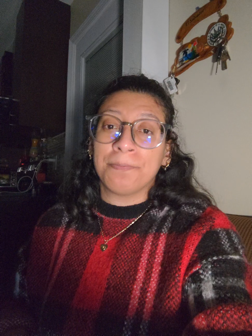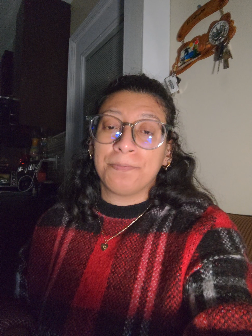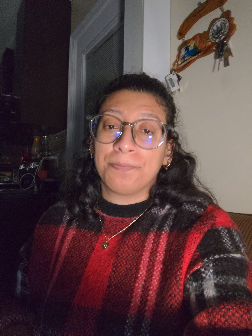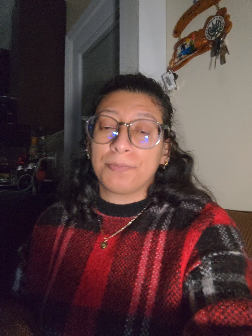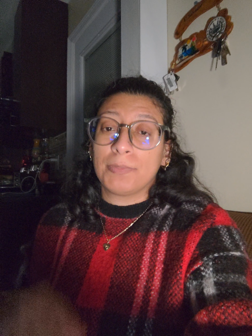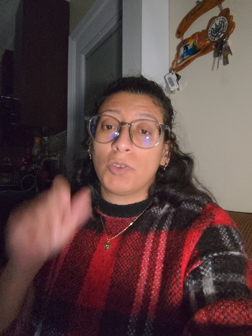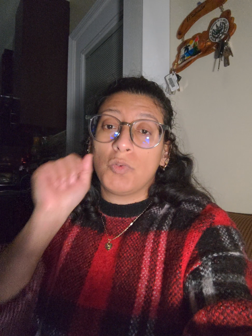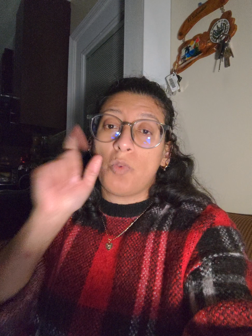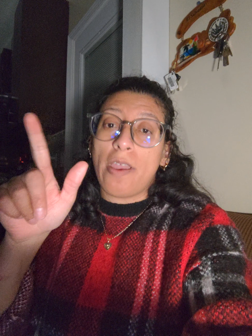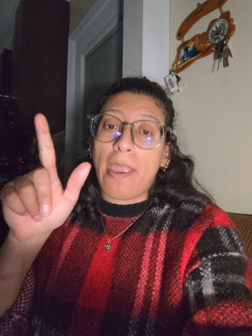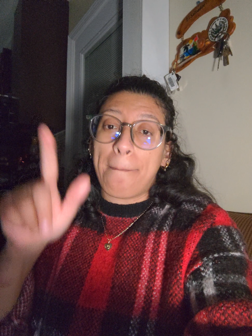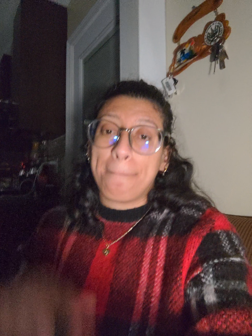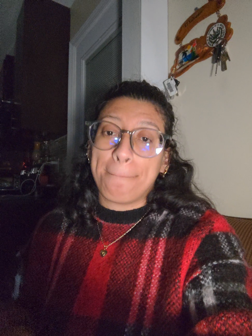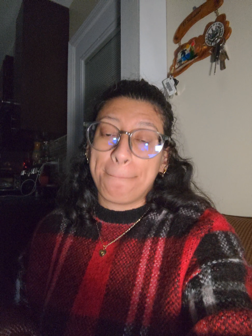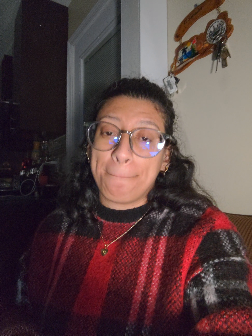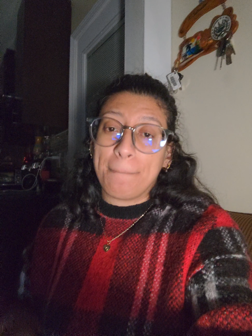awake